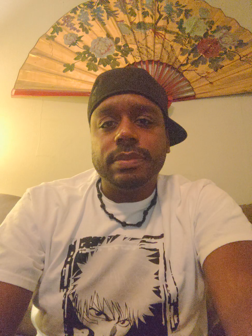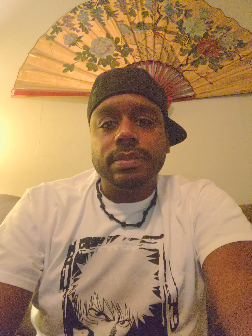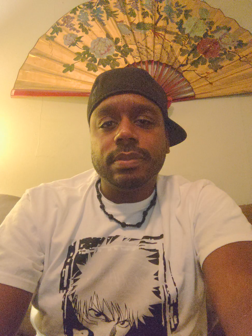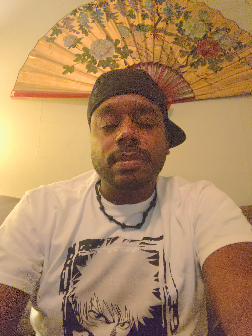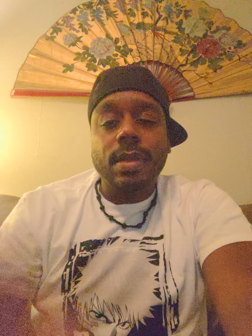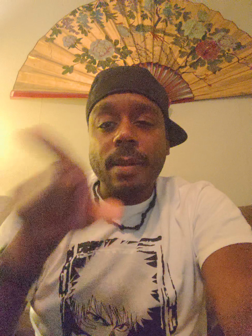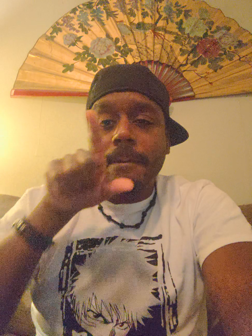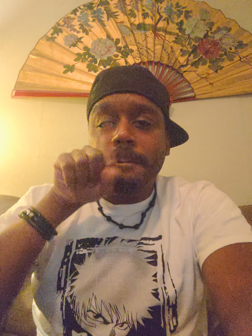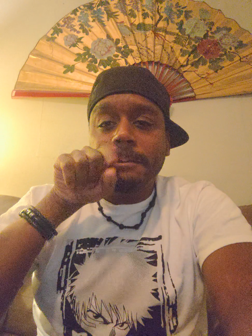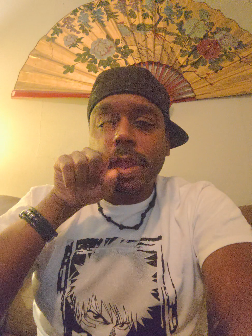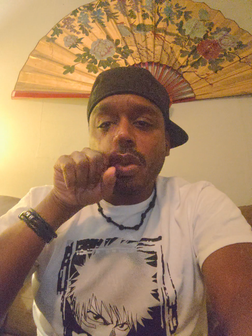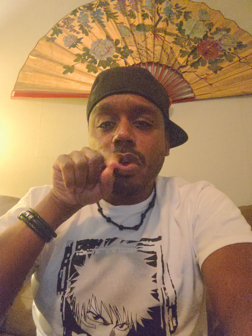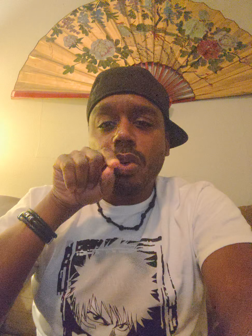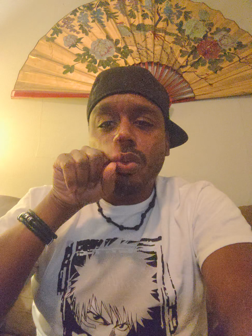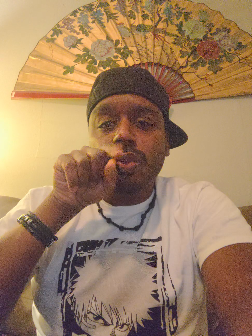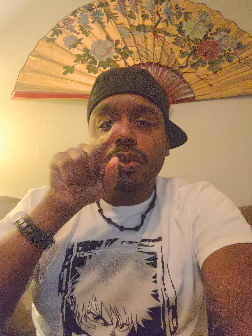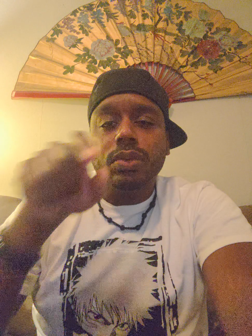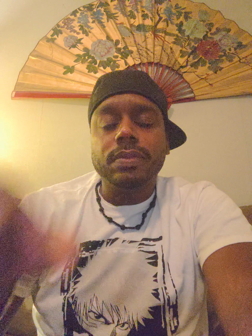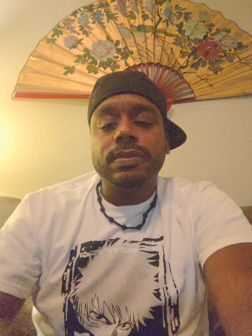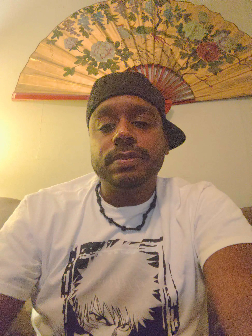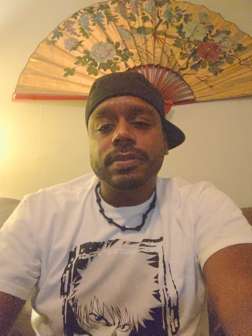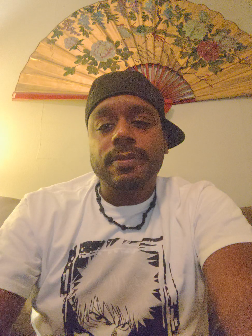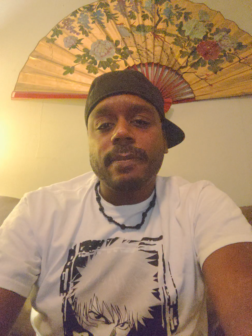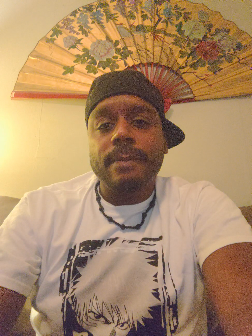bird